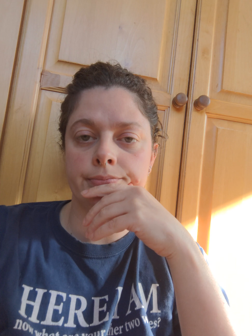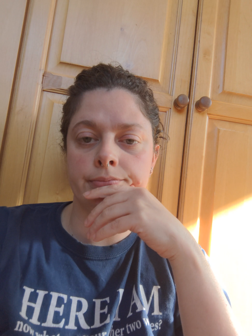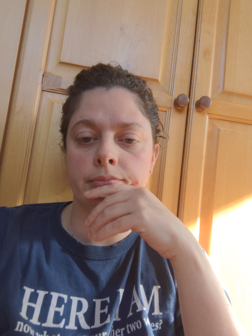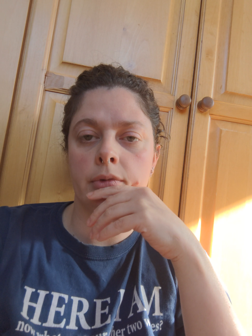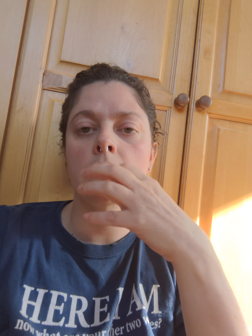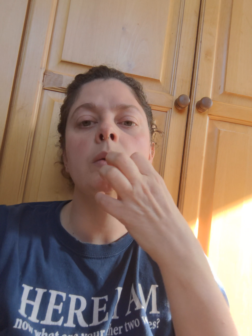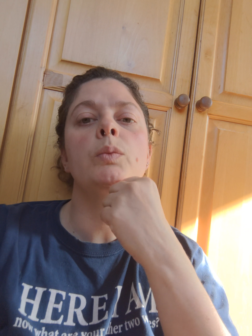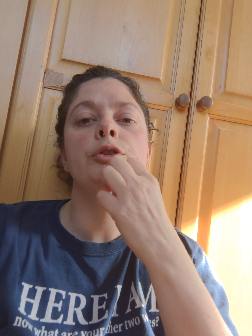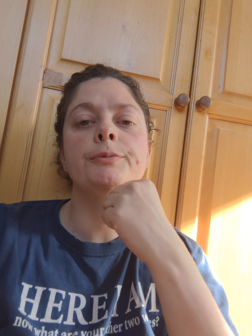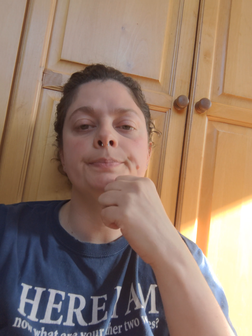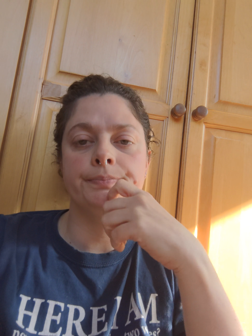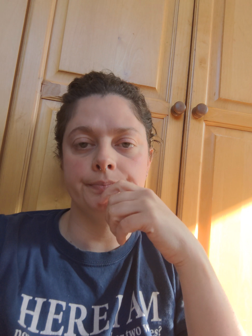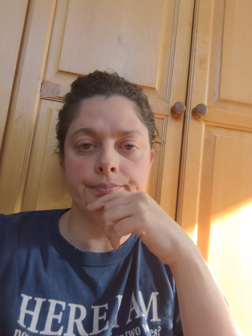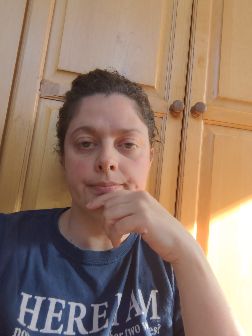underwear